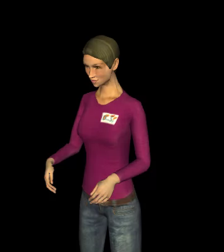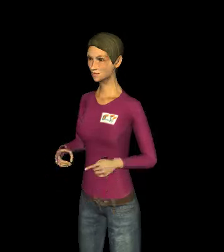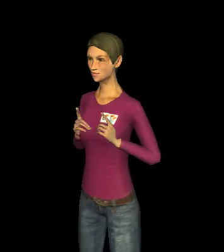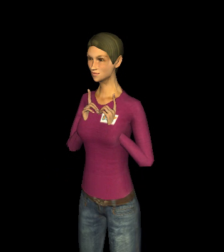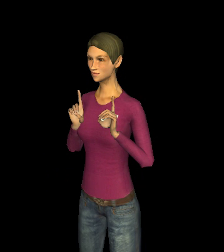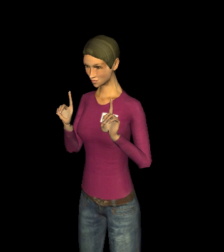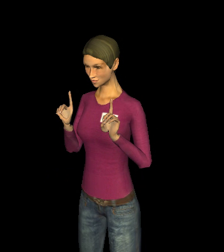ديمقراطية